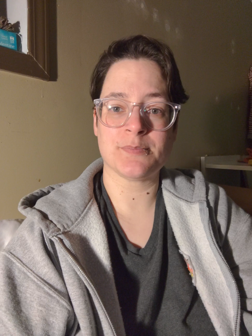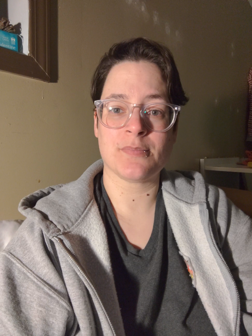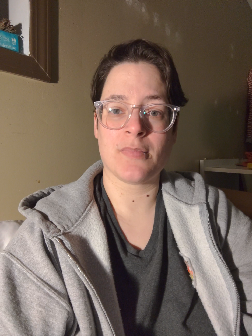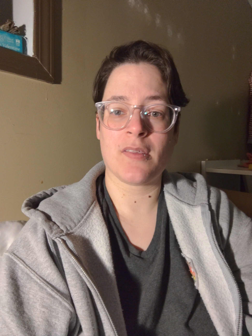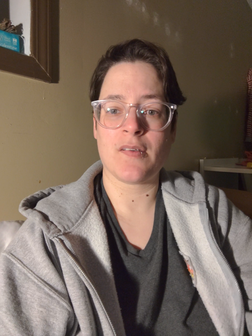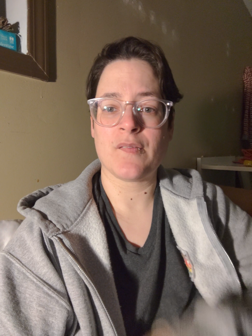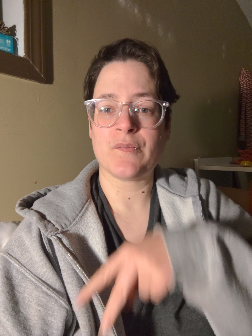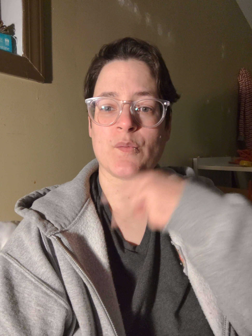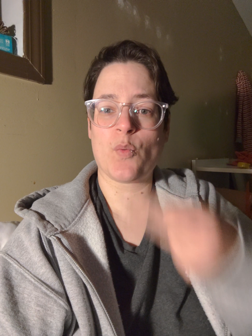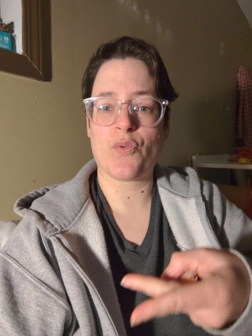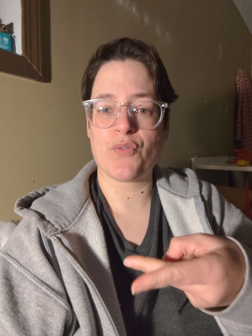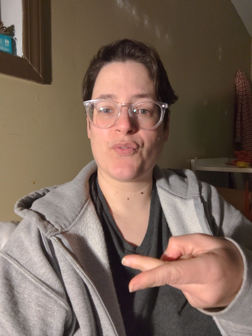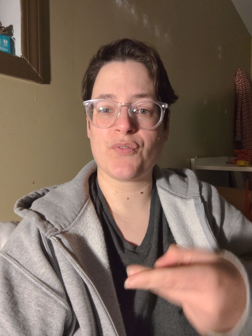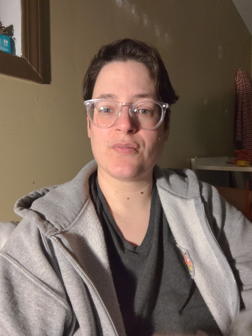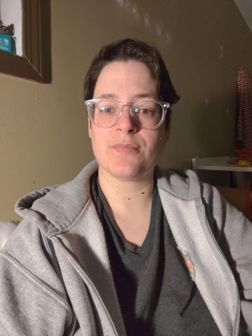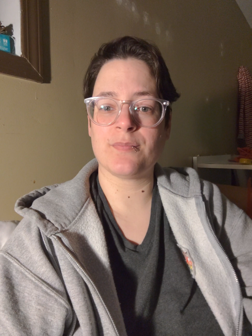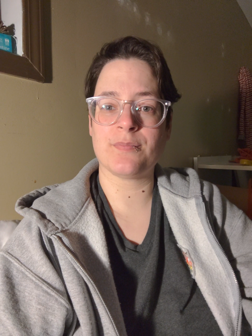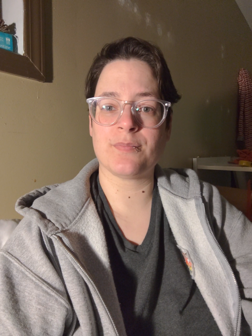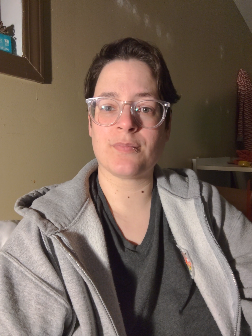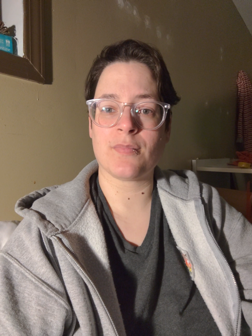fall